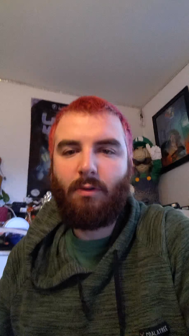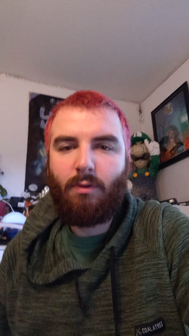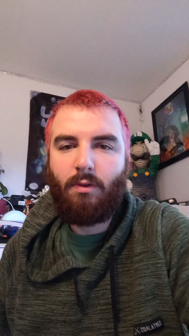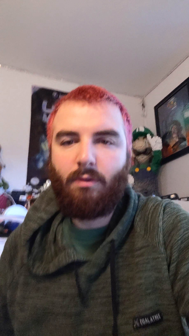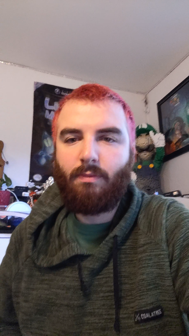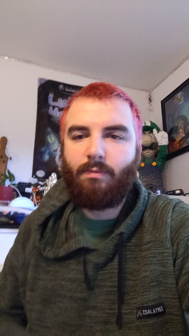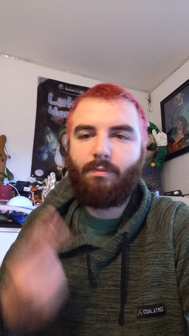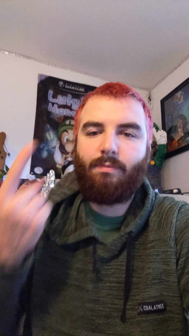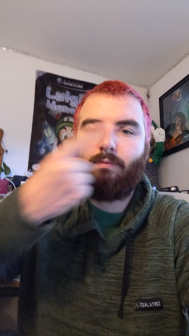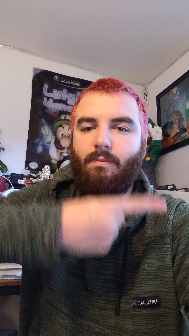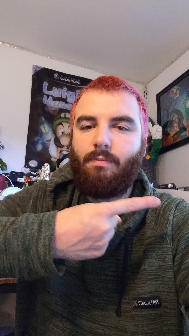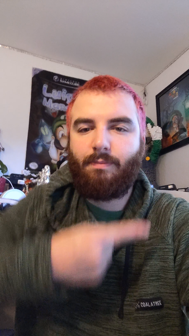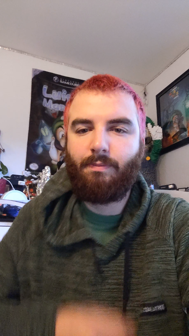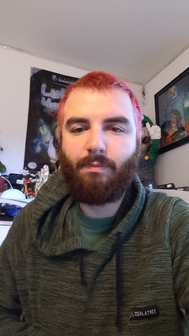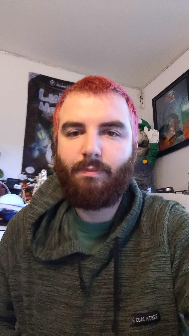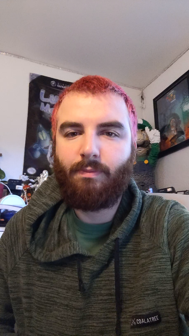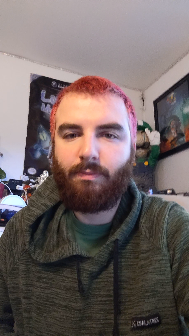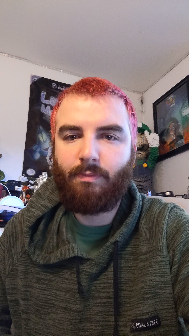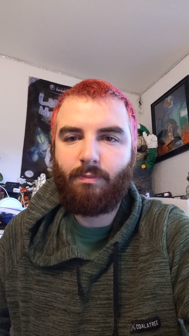day